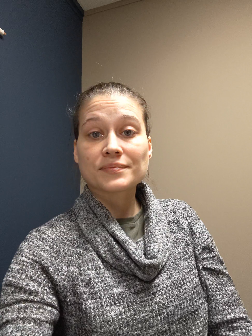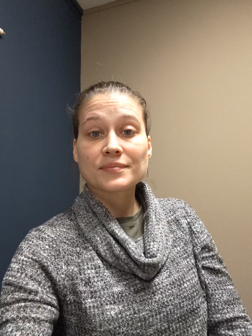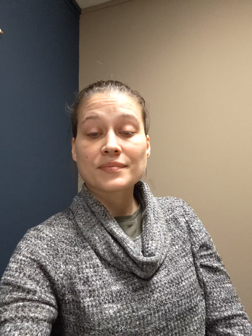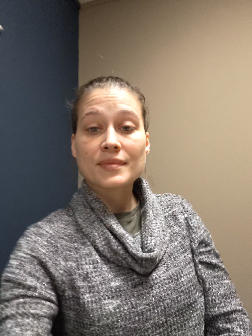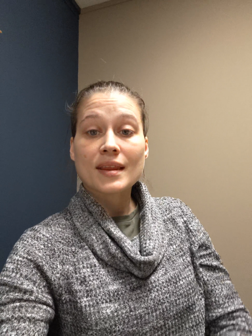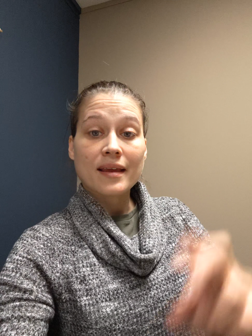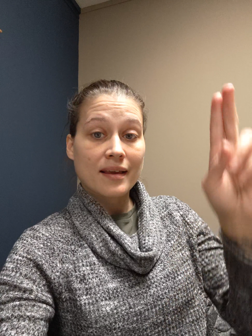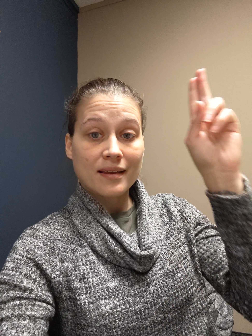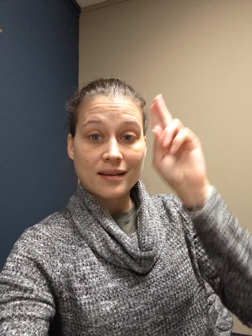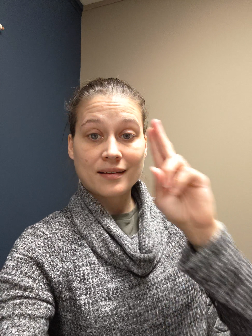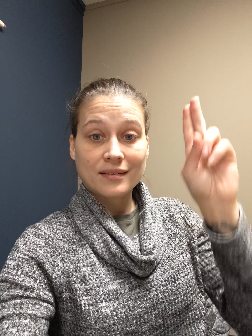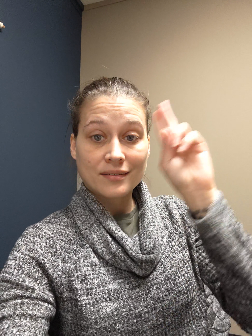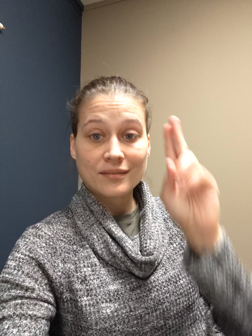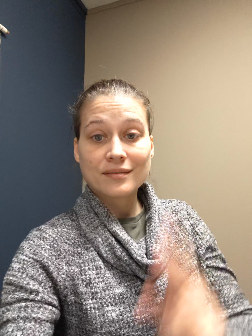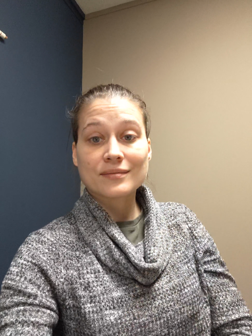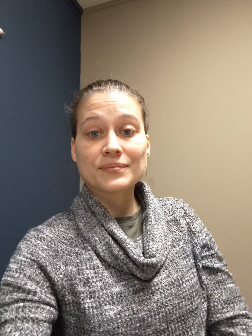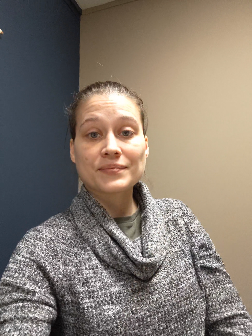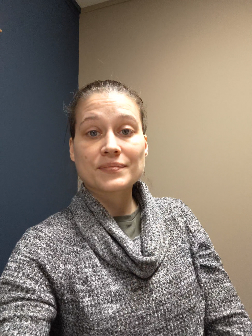uncle